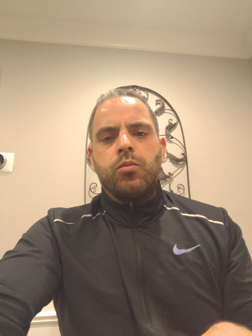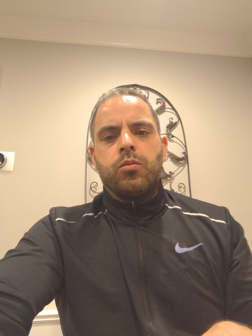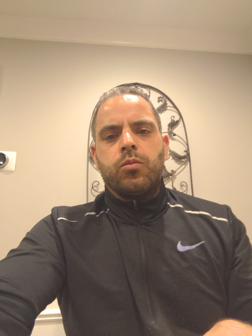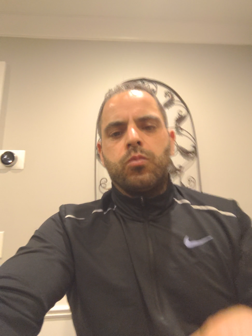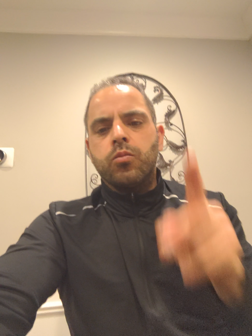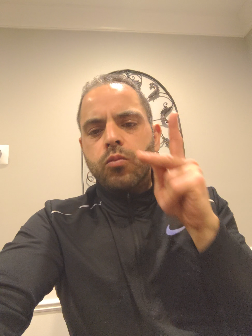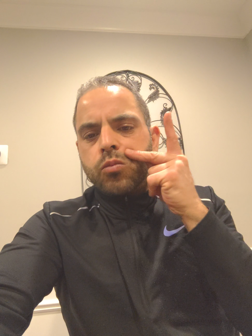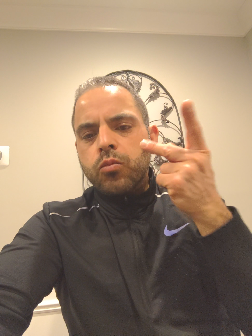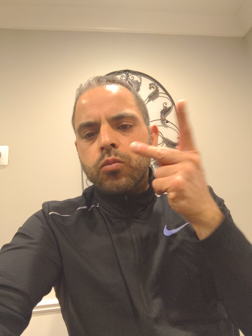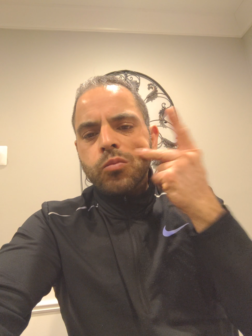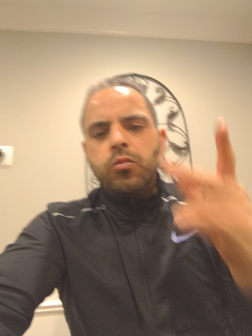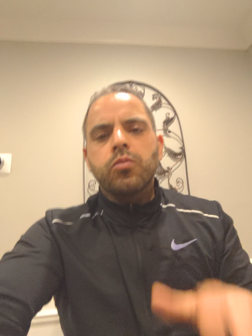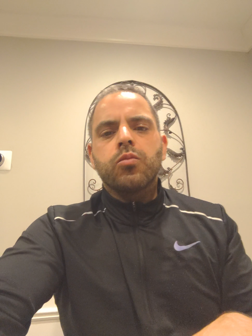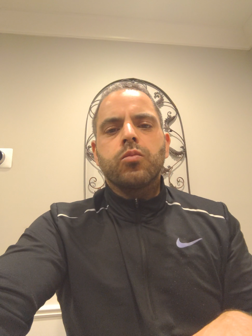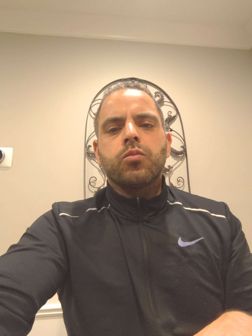kitty